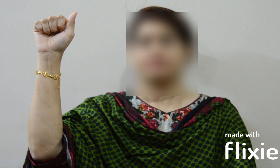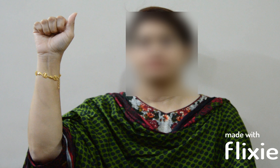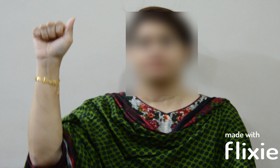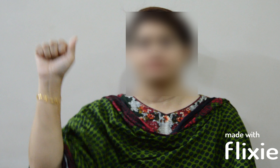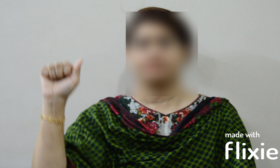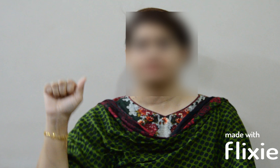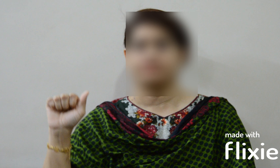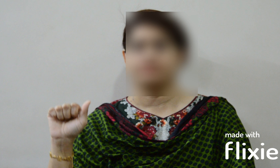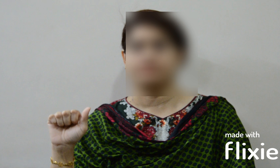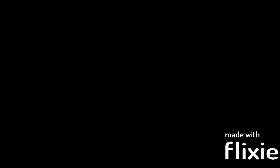آ